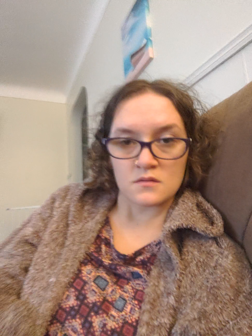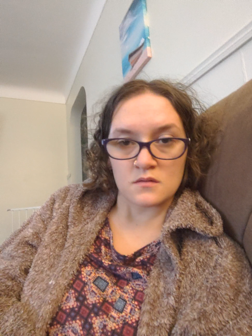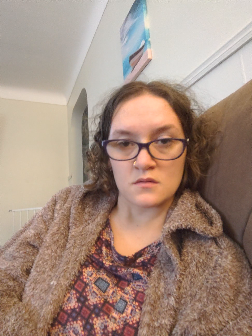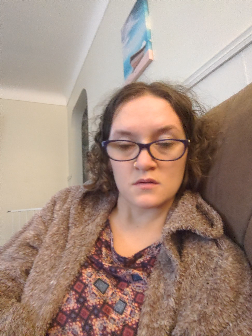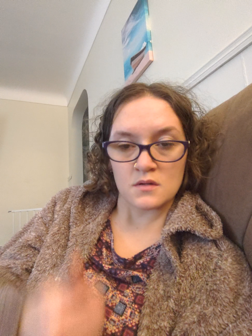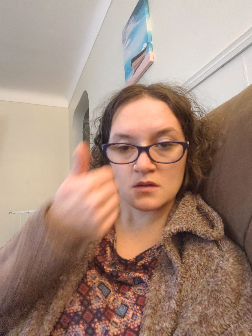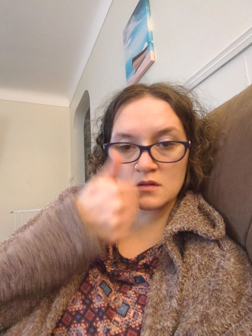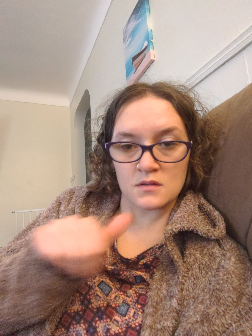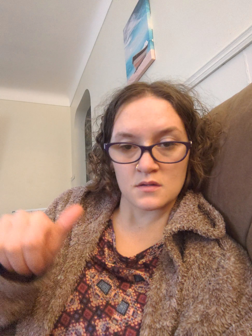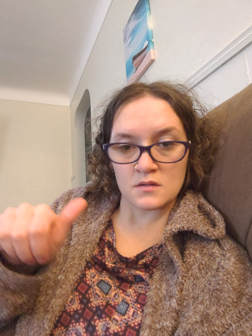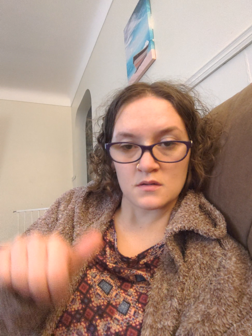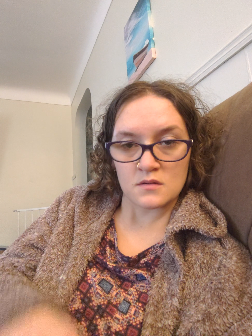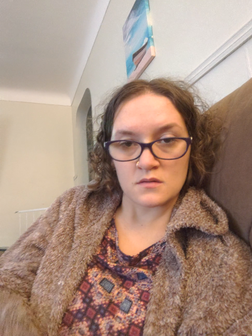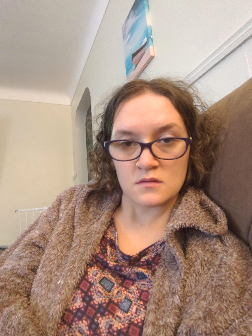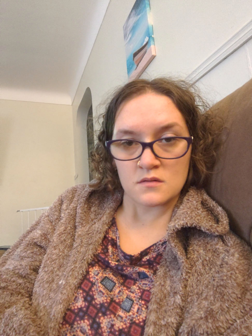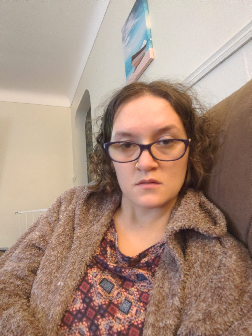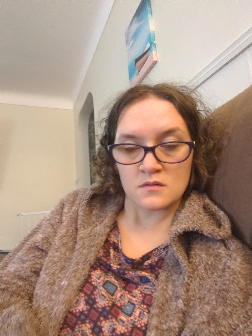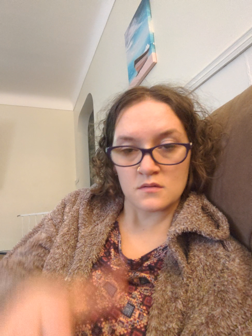any